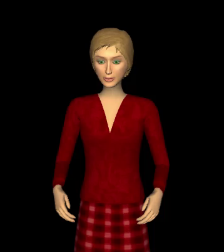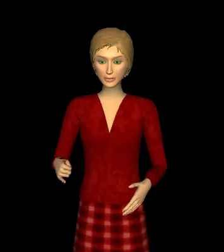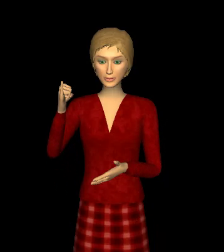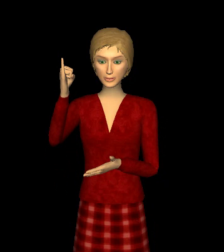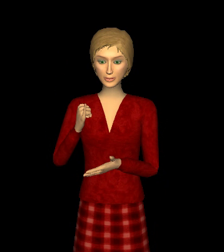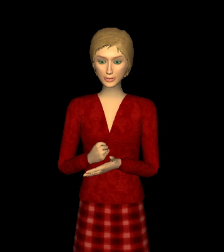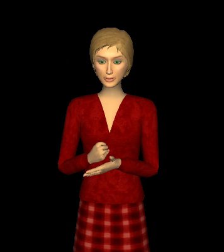حتى